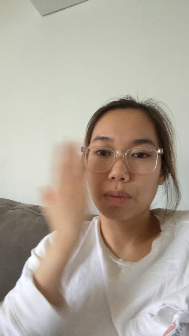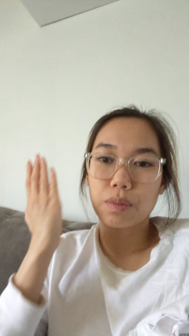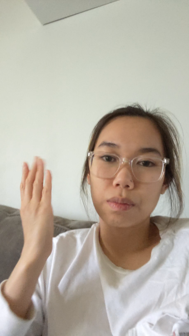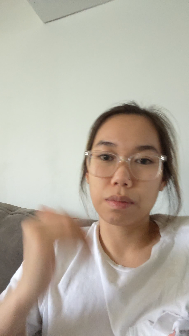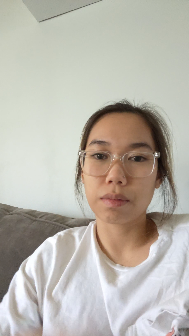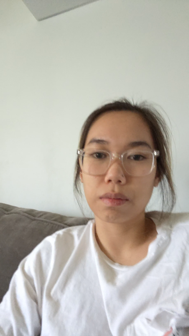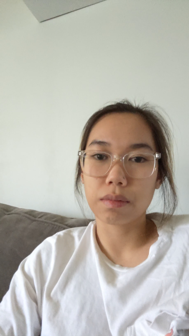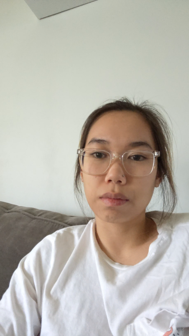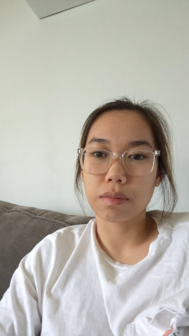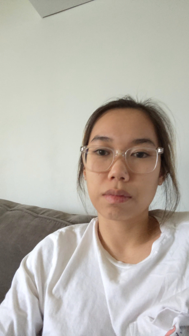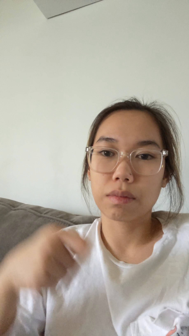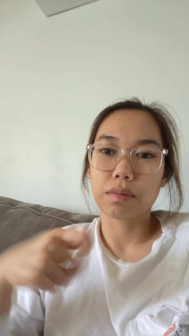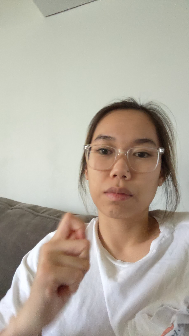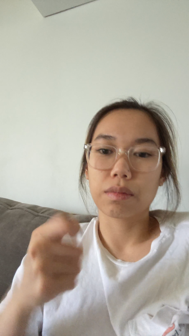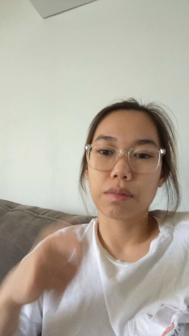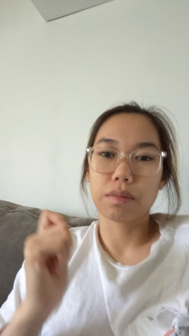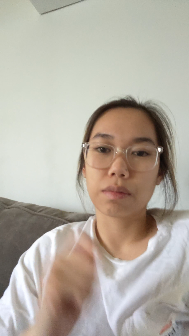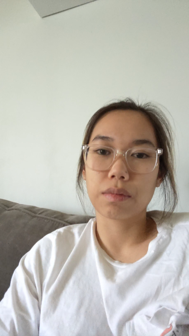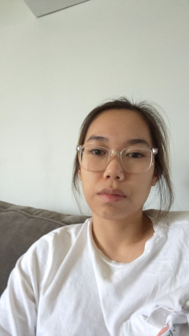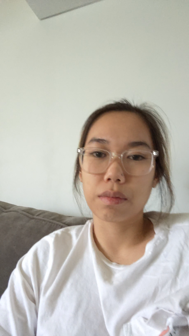shovel